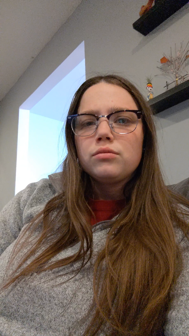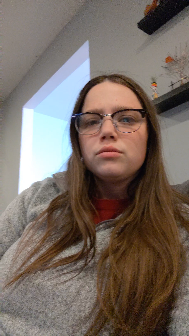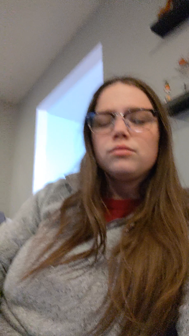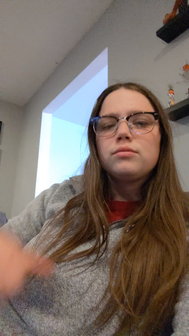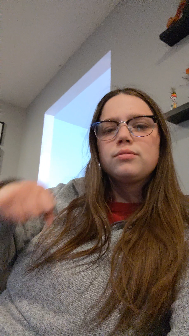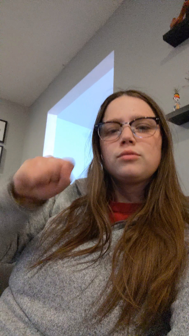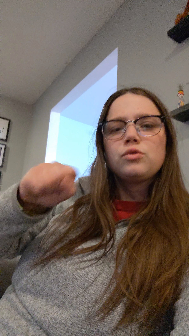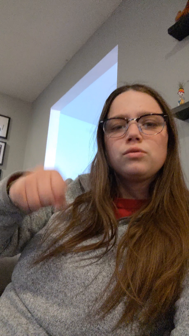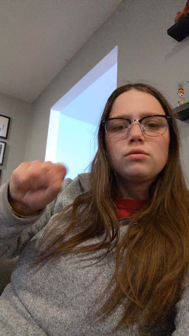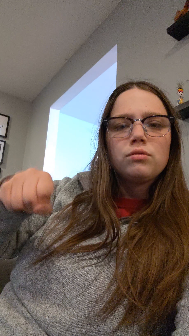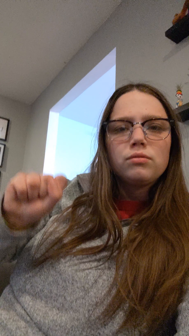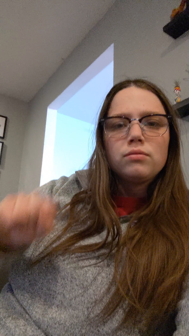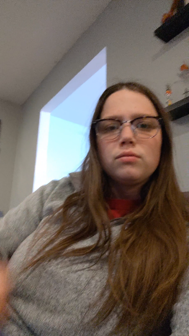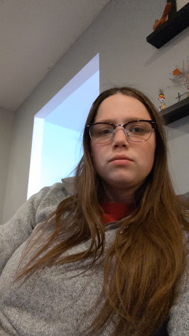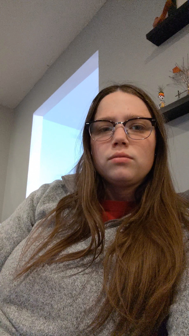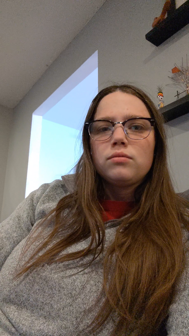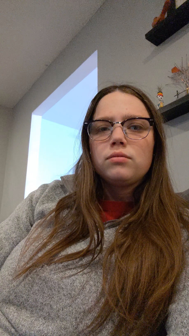motorcycle